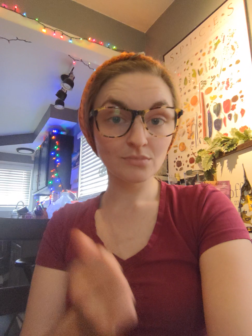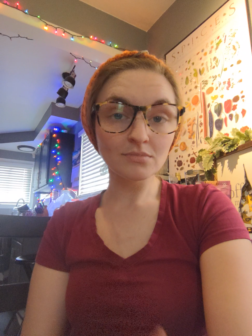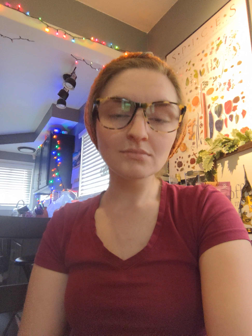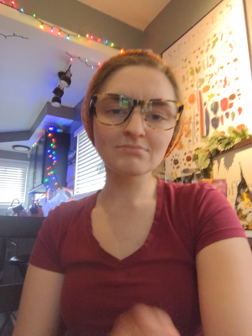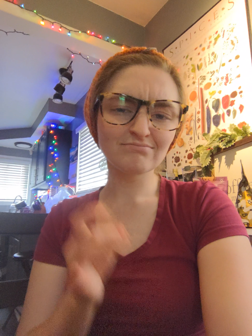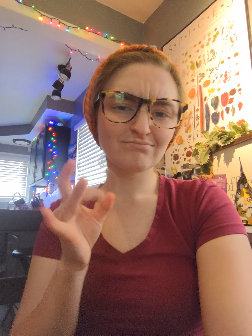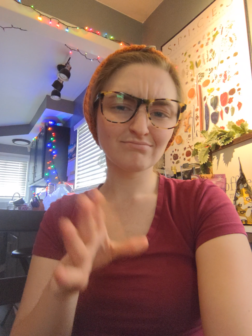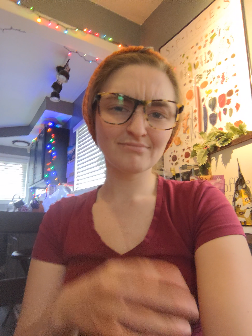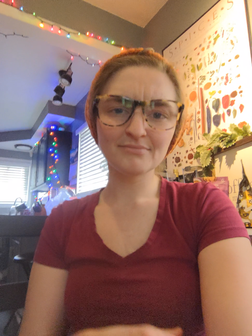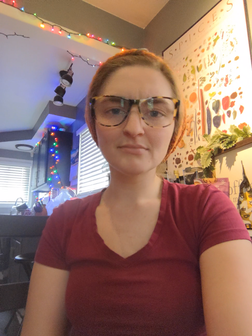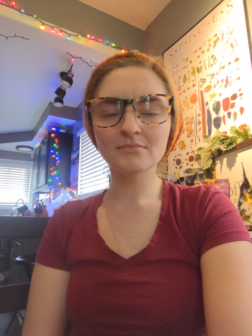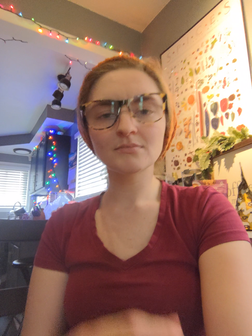hate